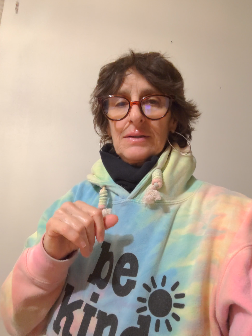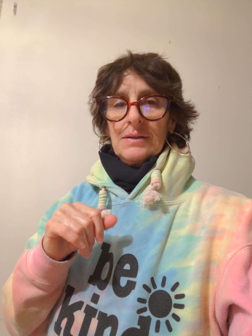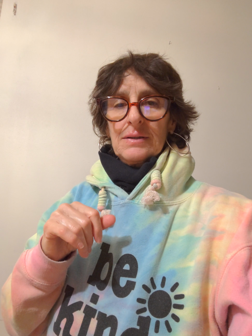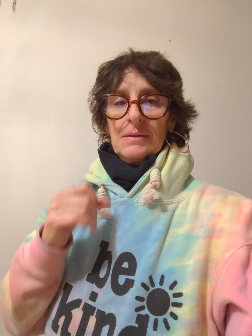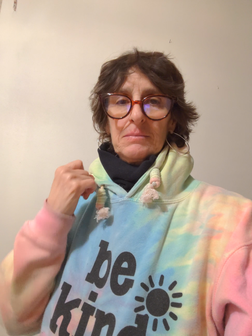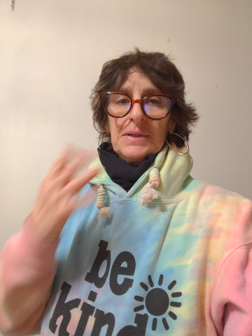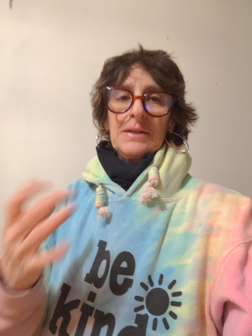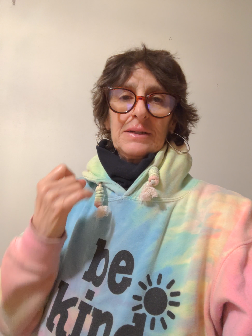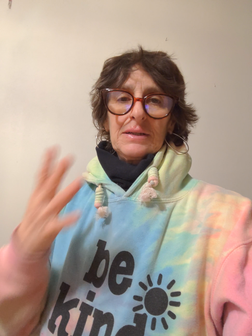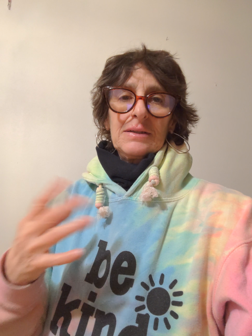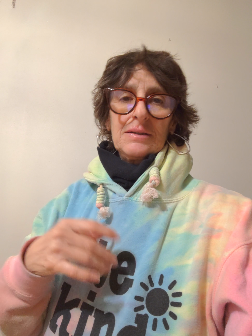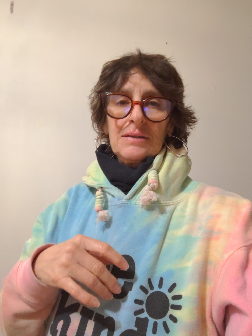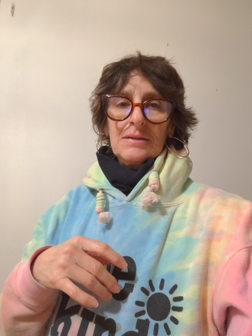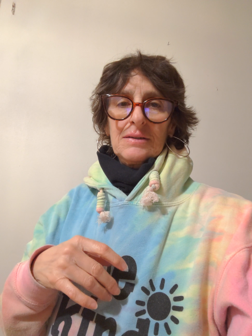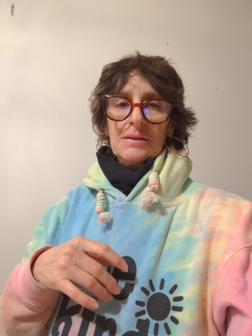many